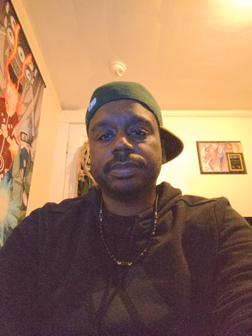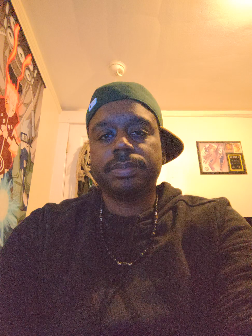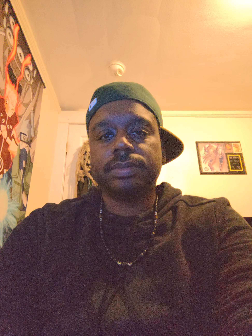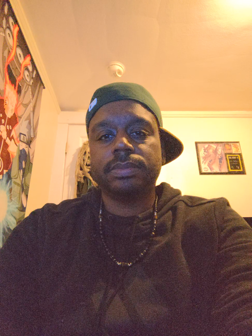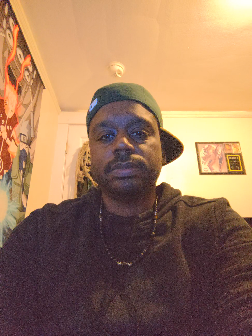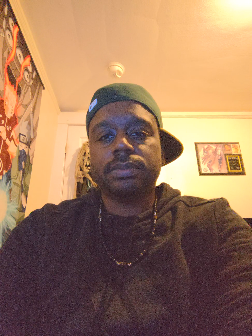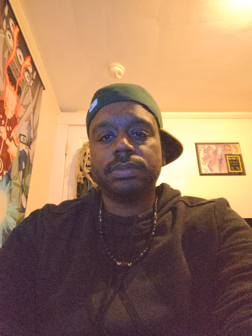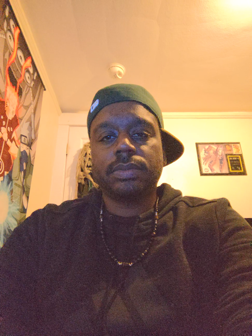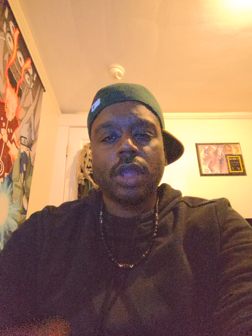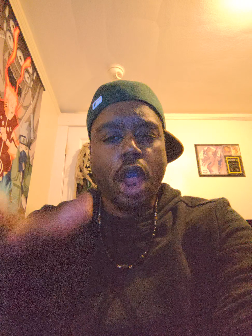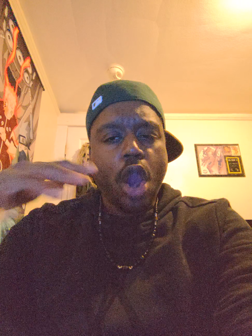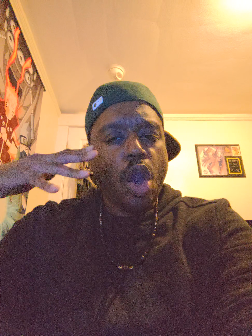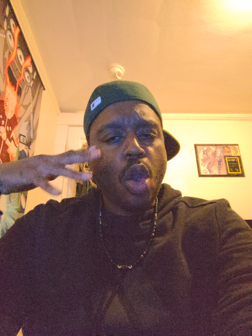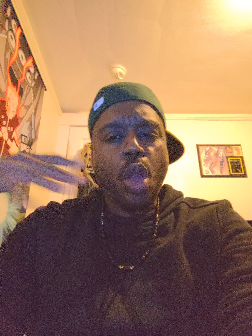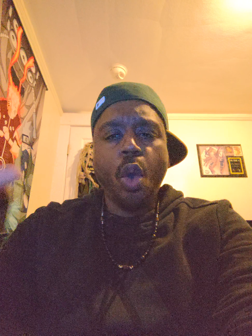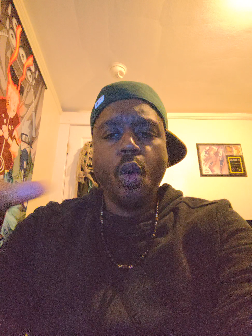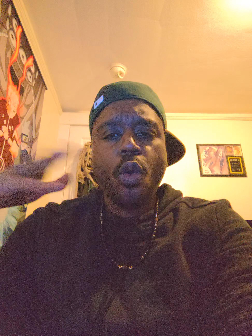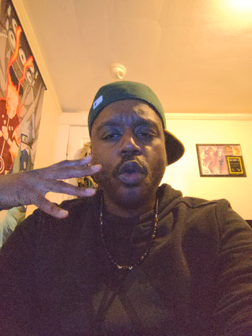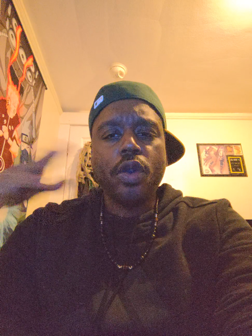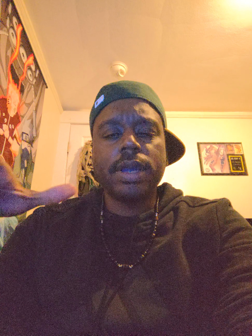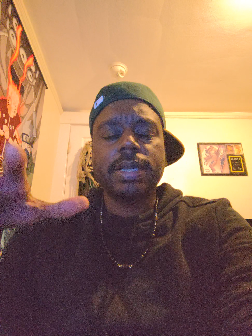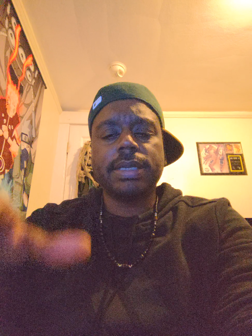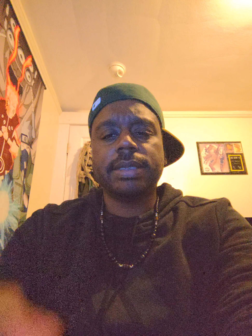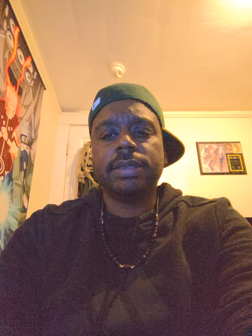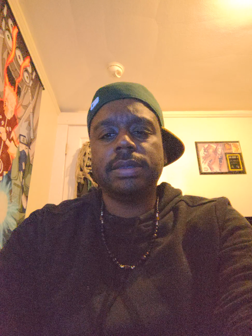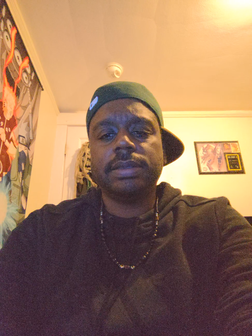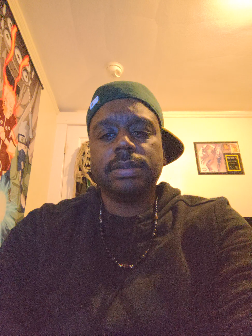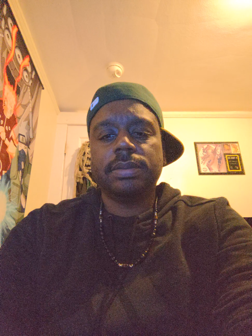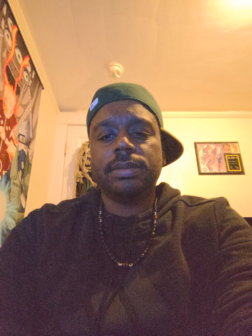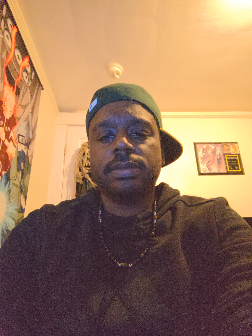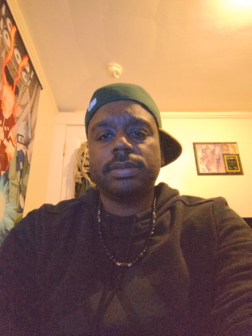noisy